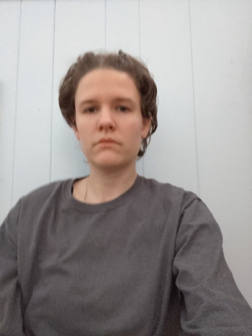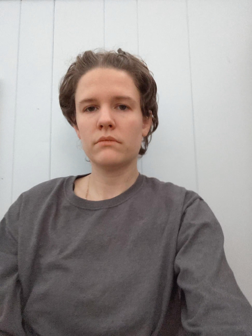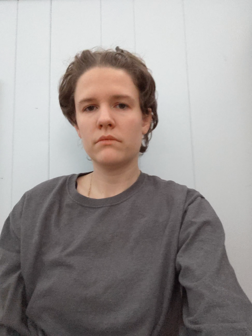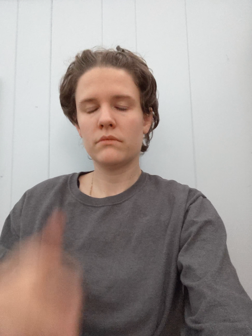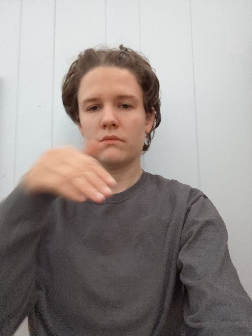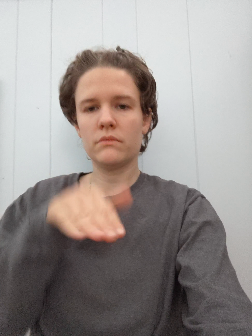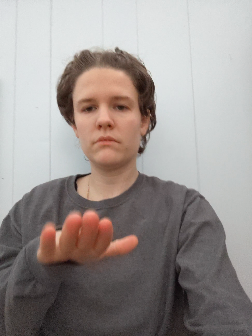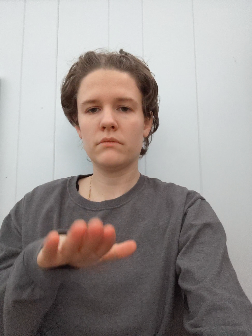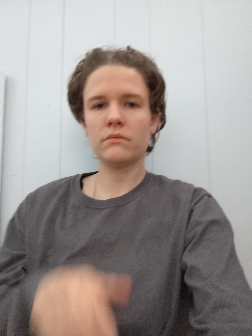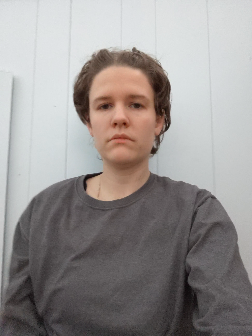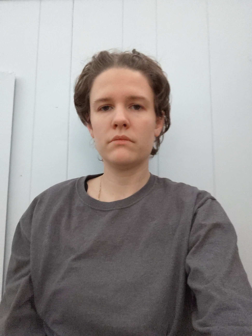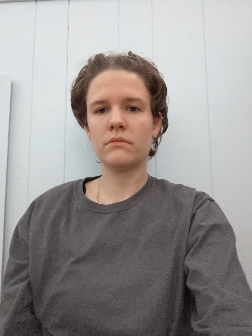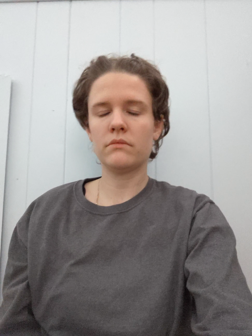into